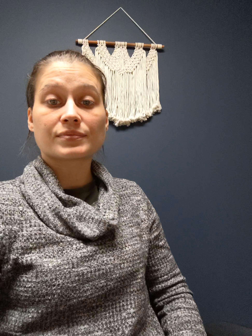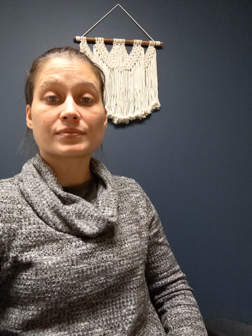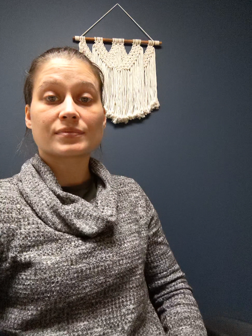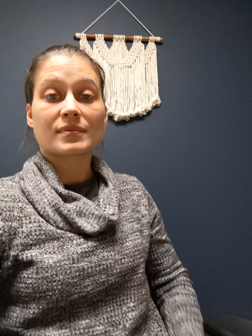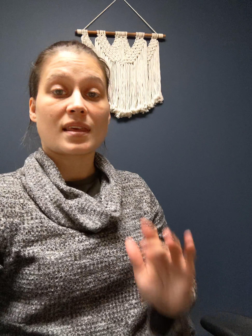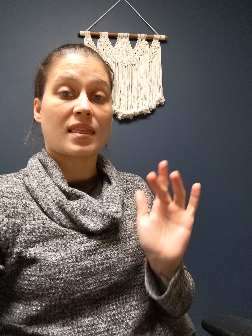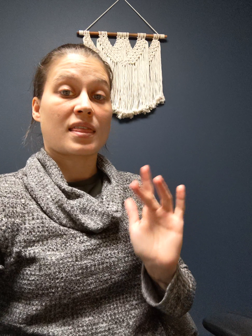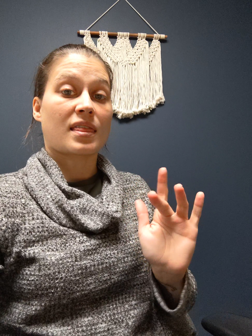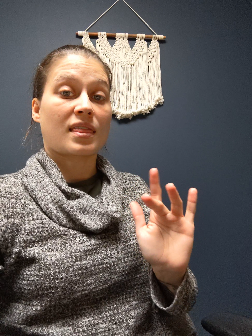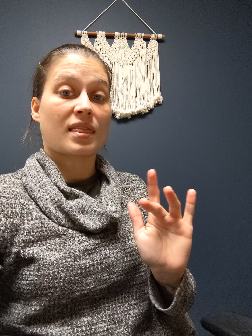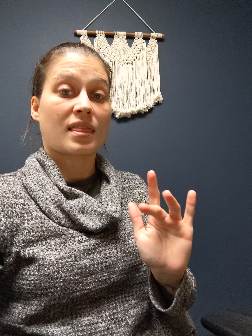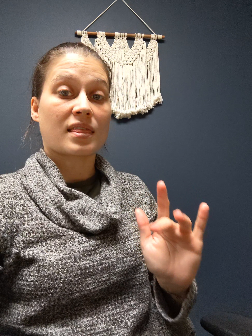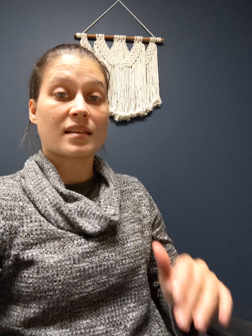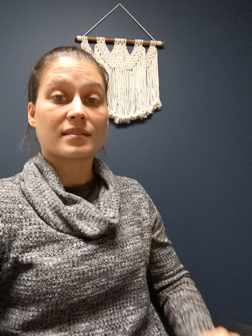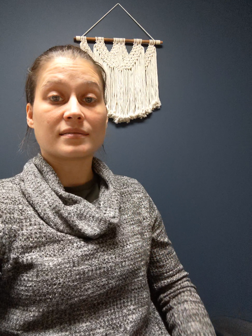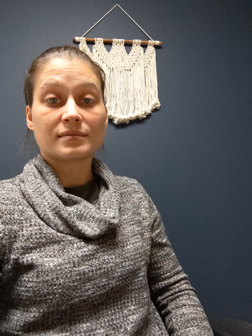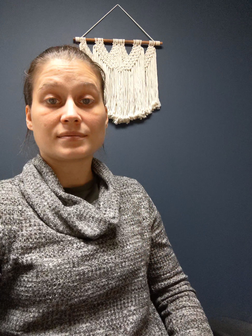yucky